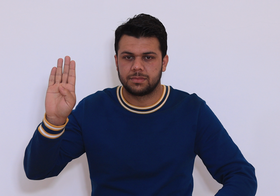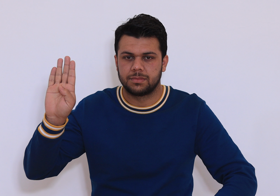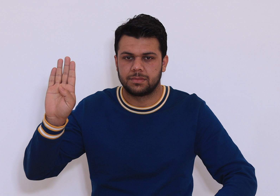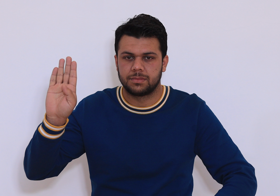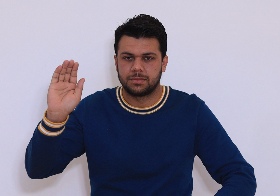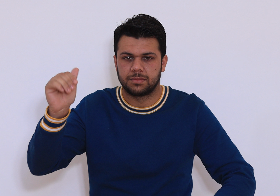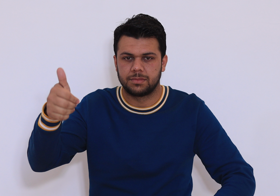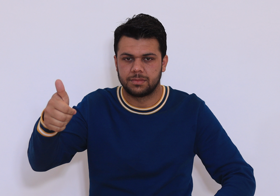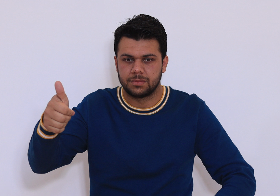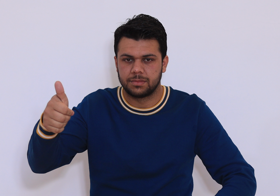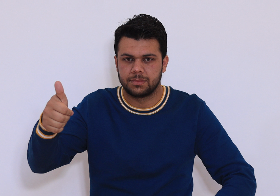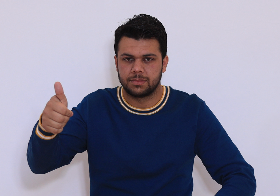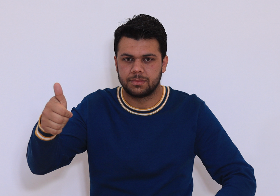best